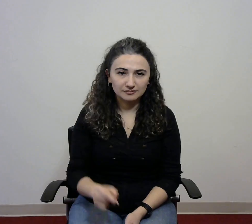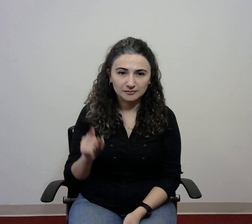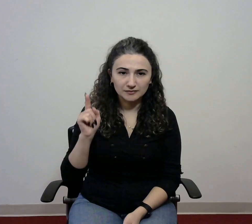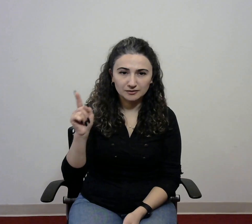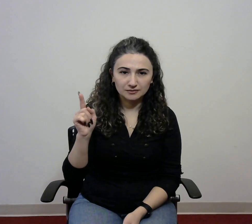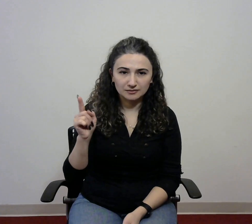orda